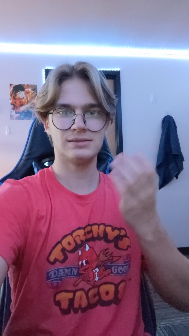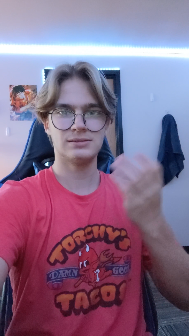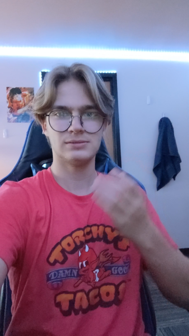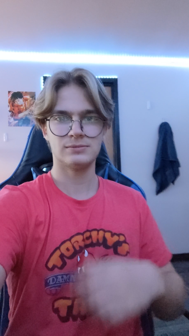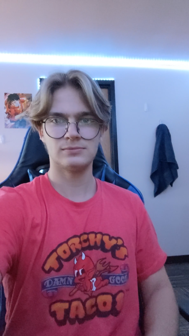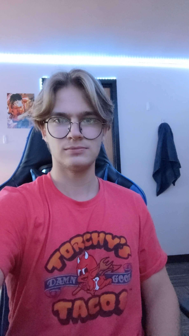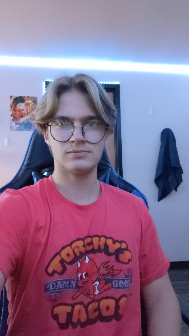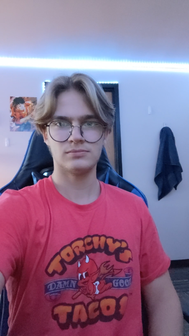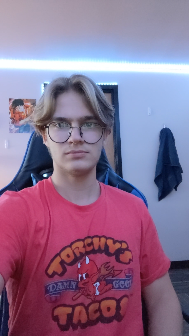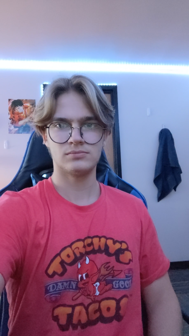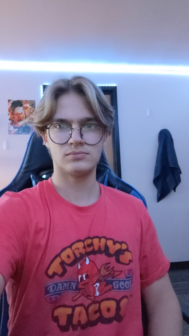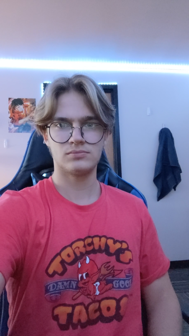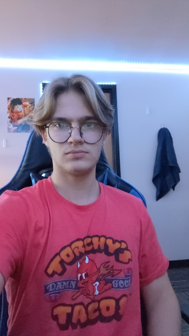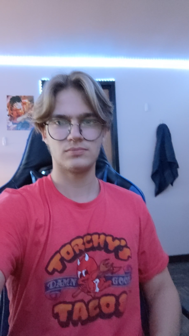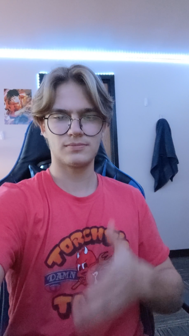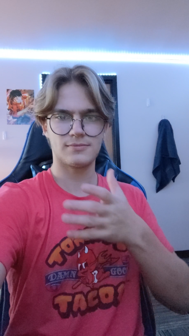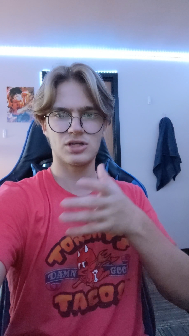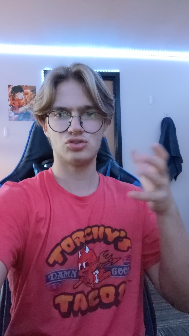much